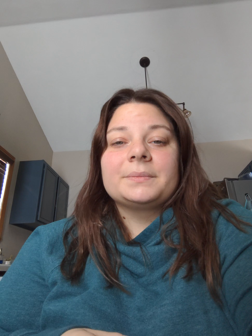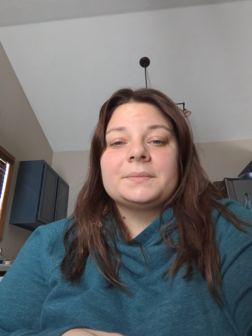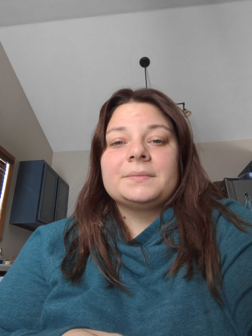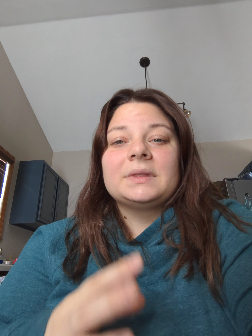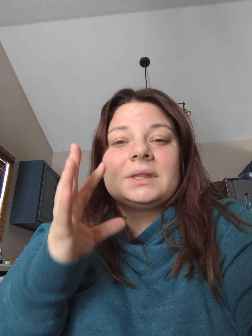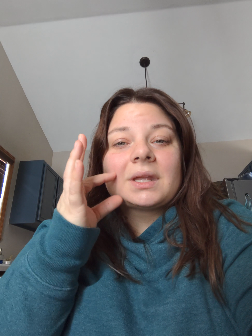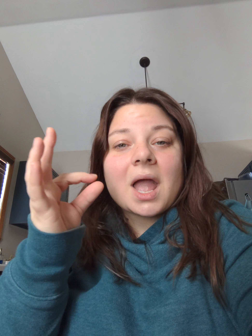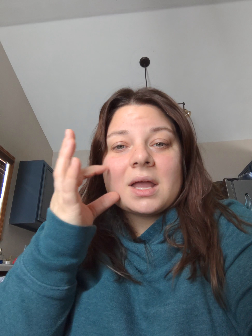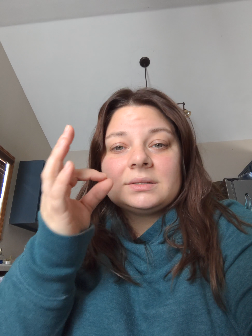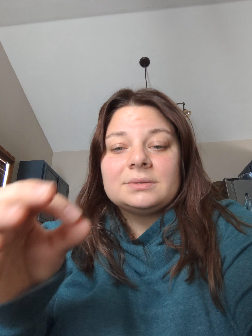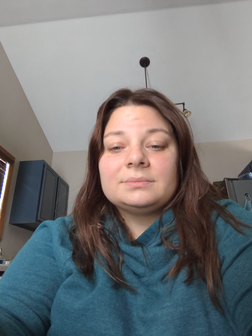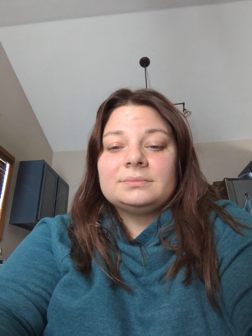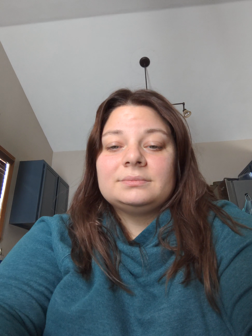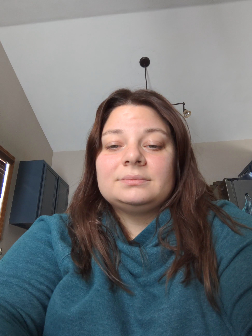cat